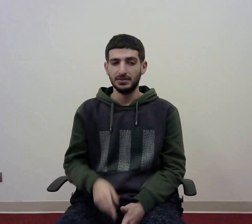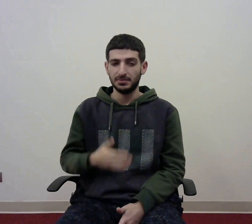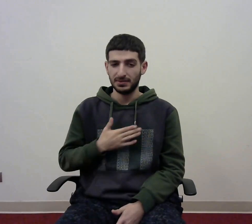mən